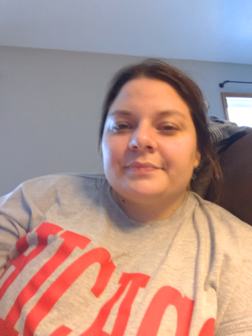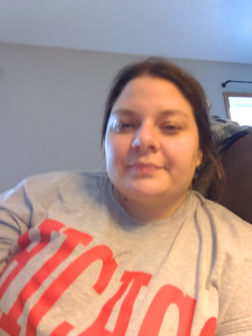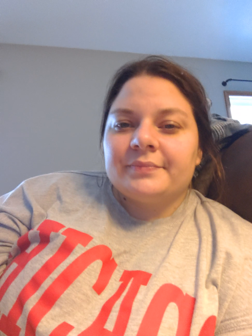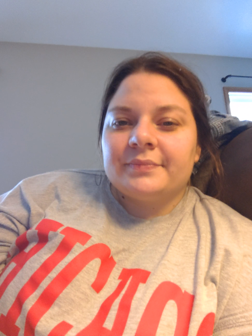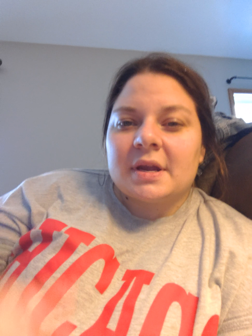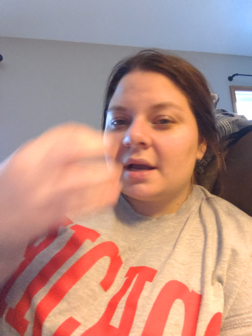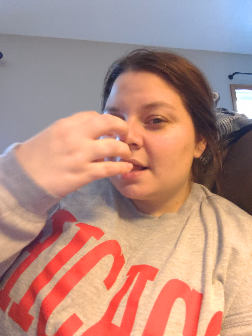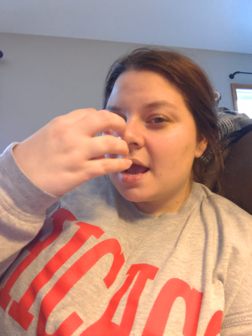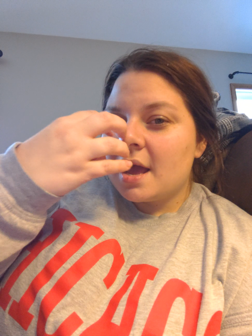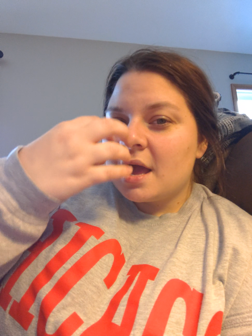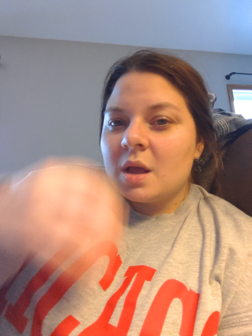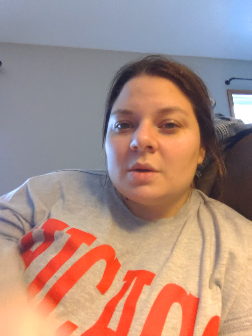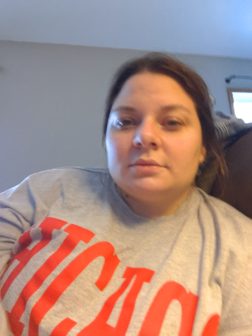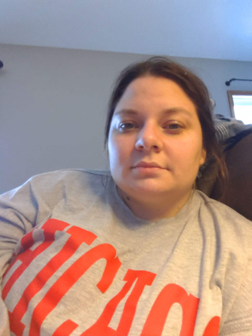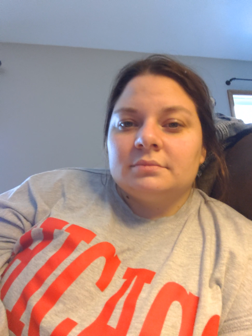clown